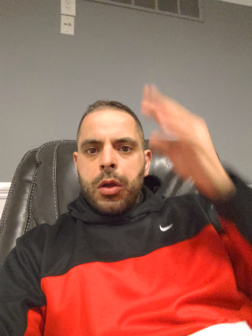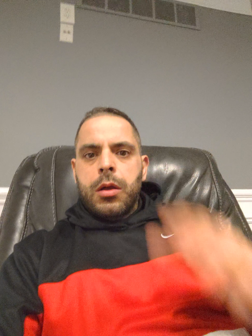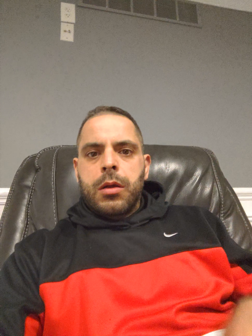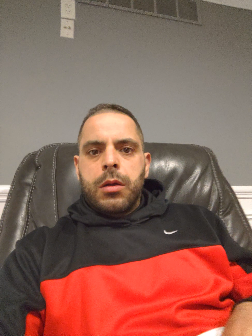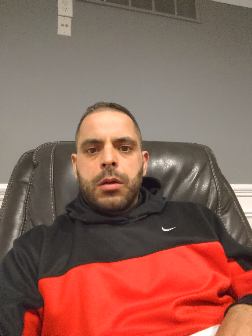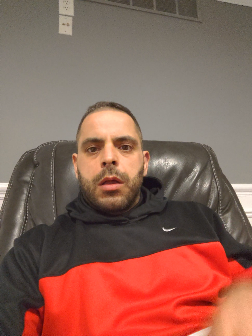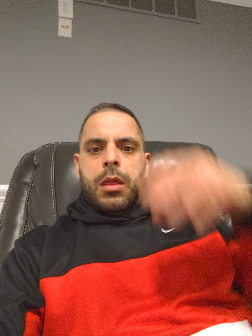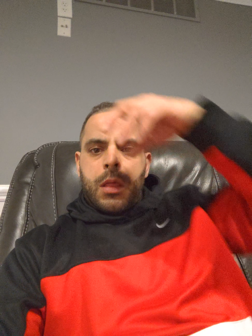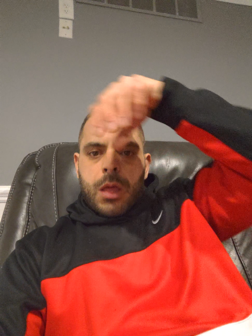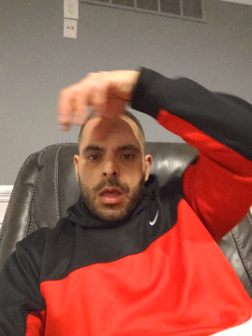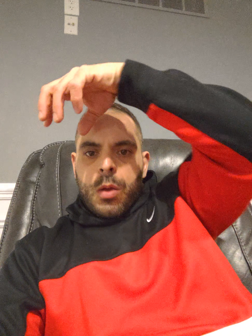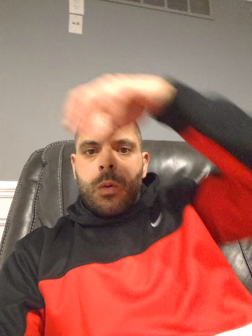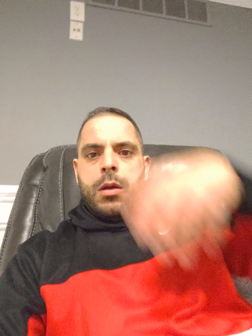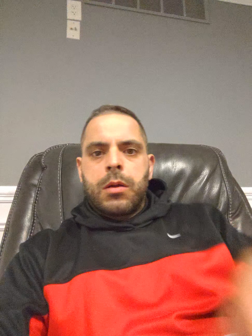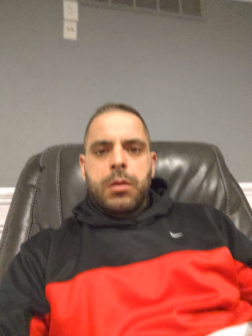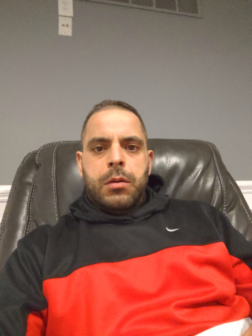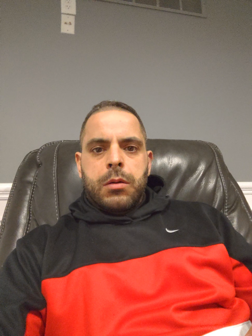cloud